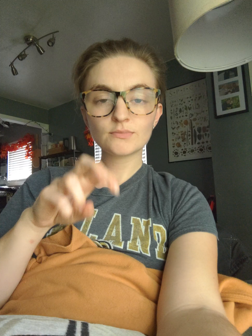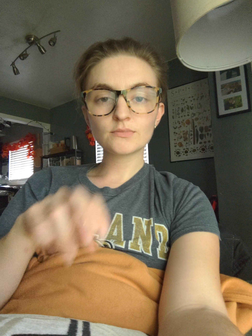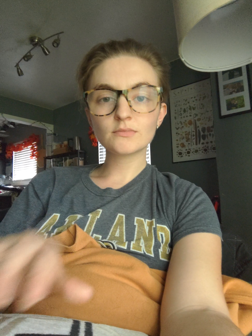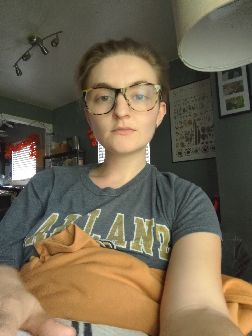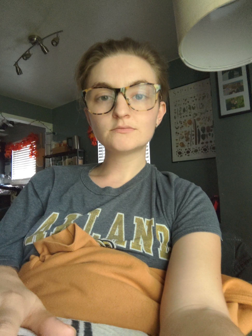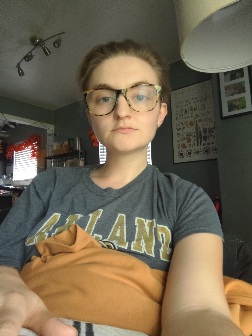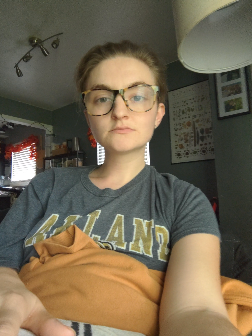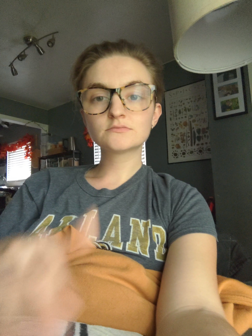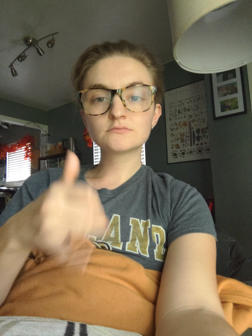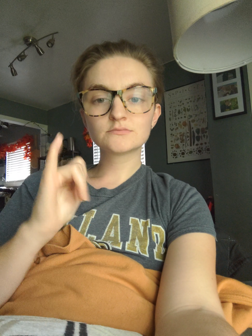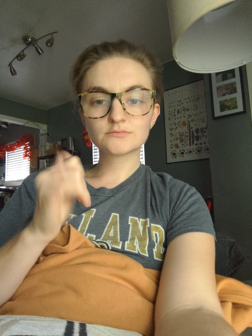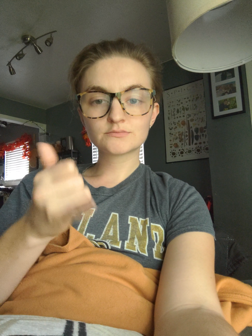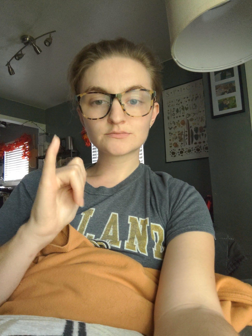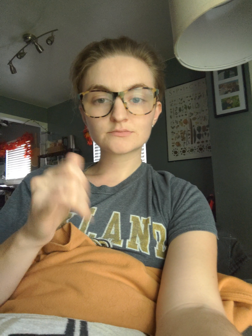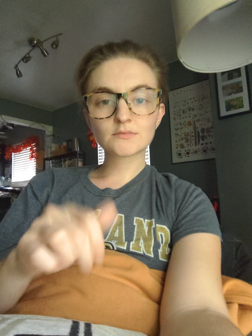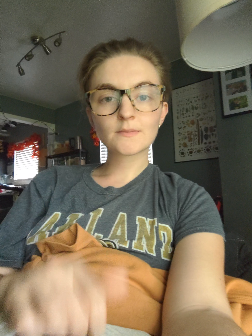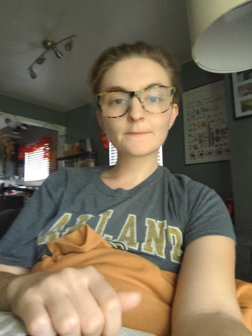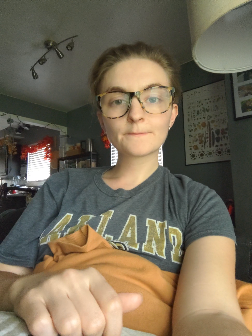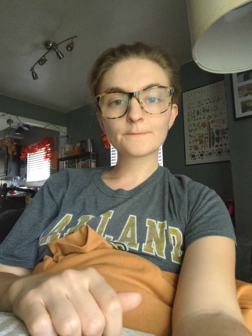rocking chair